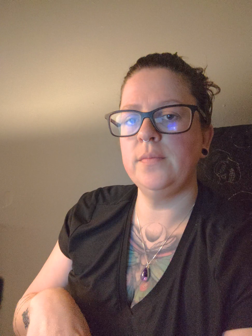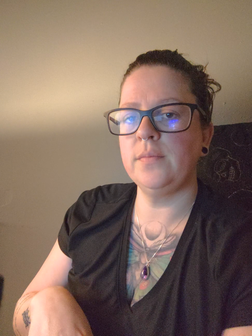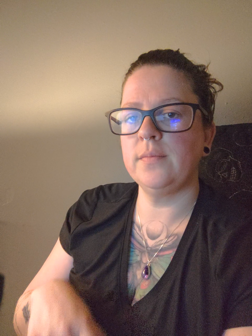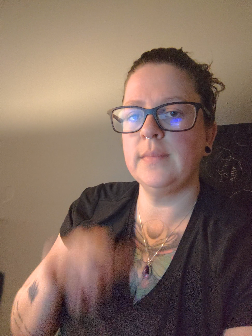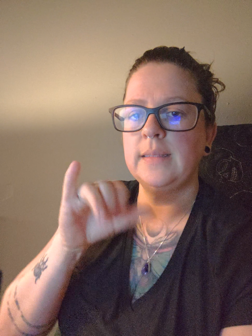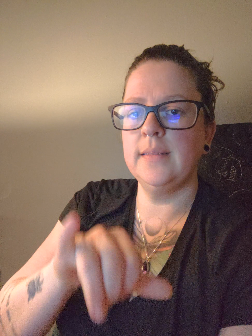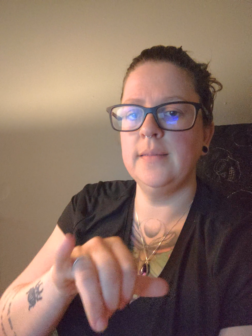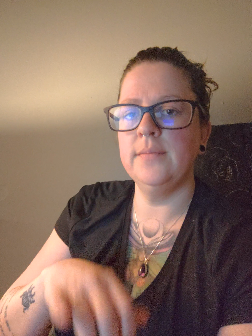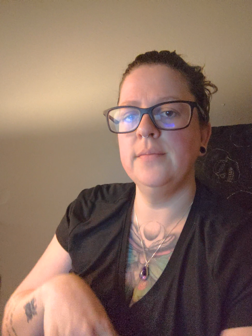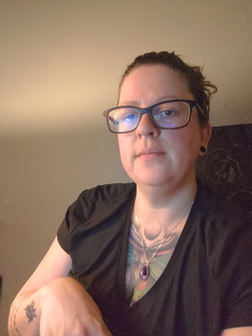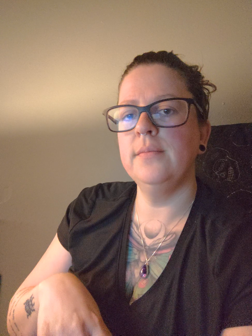stay